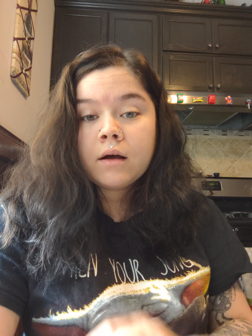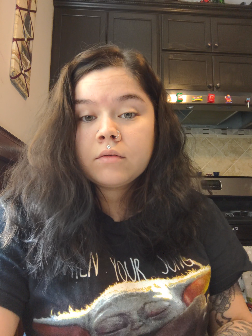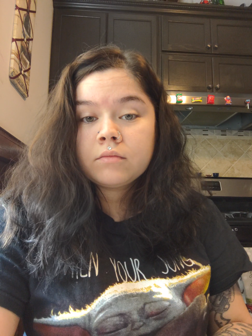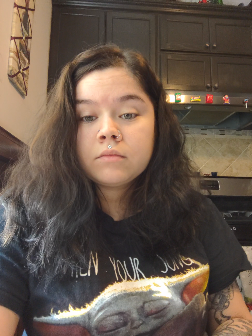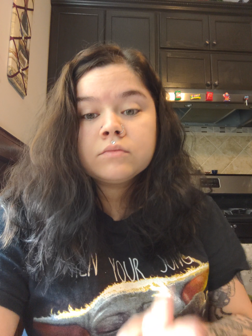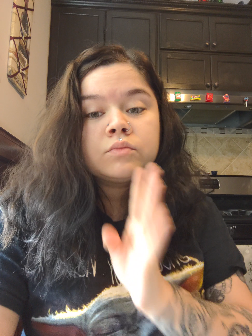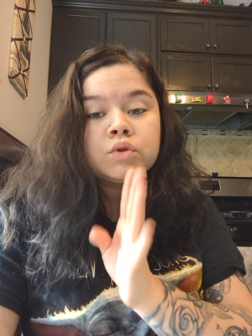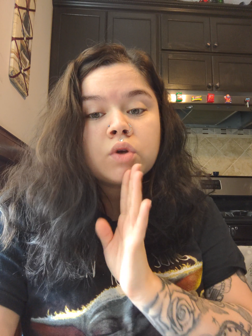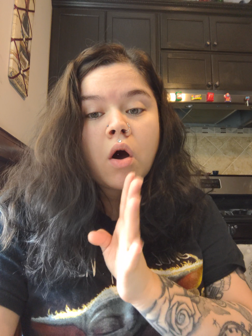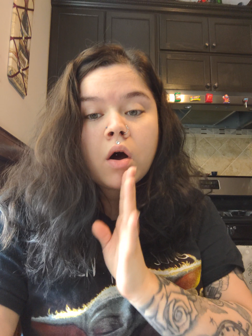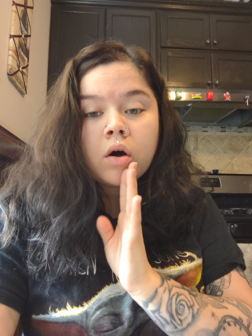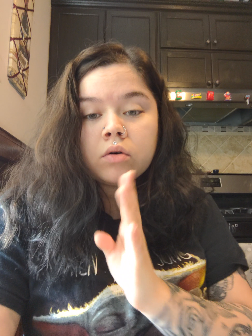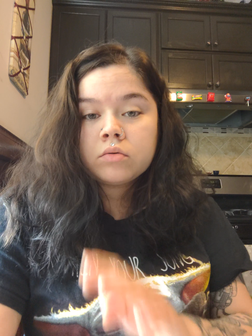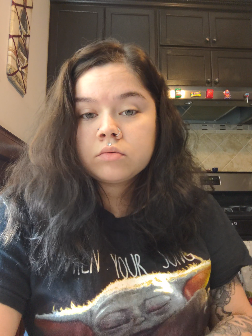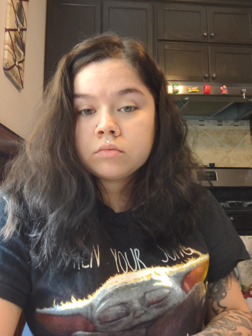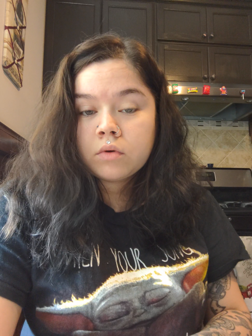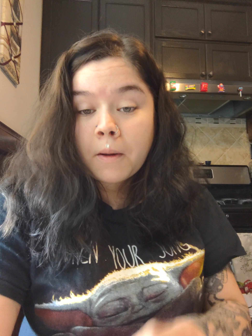talk